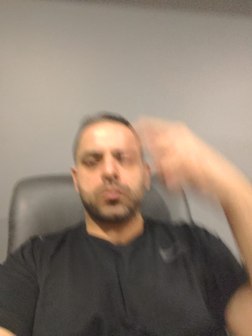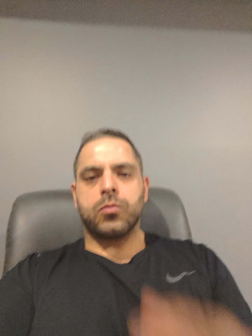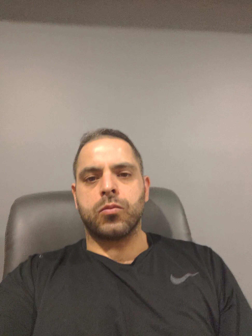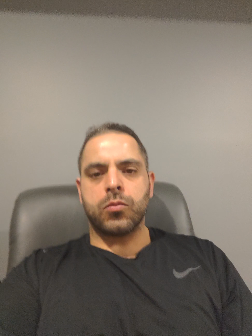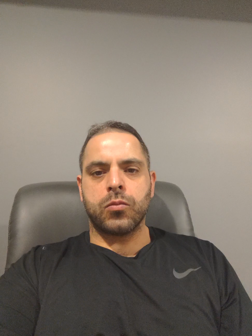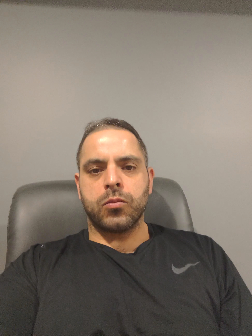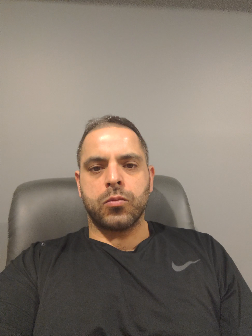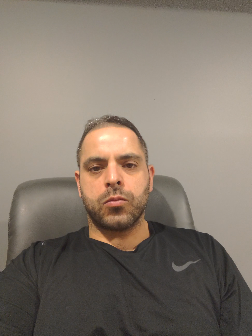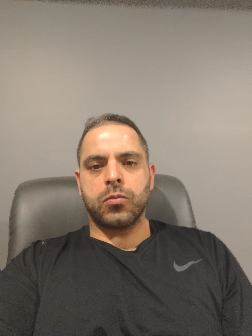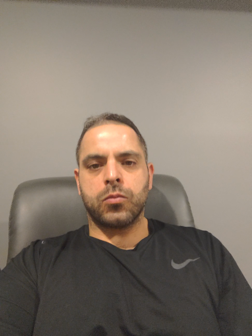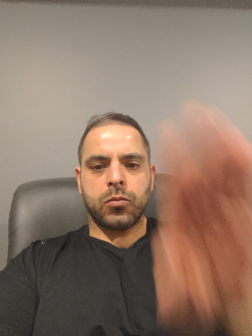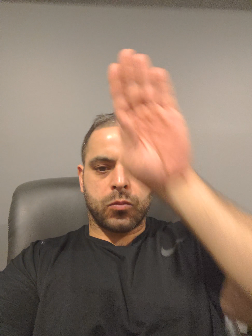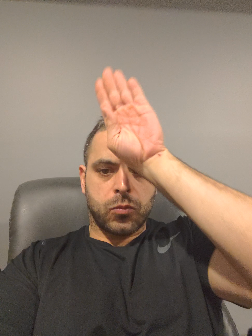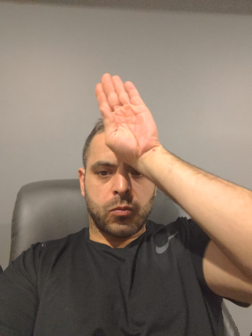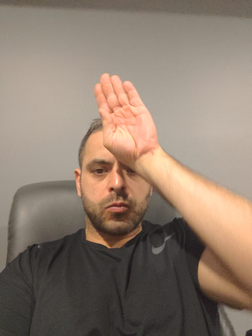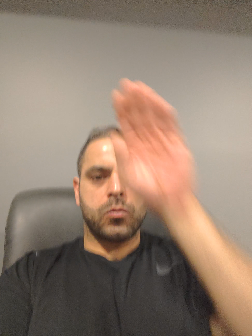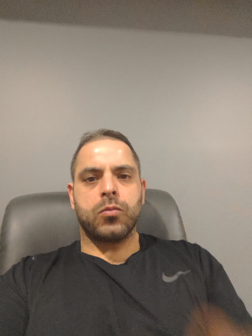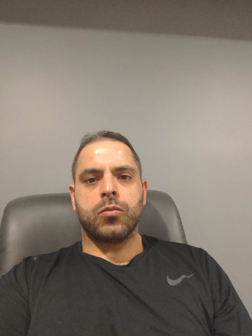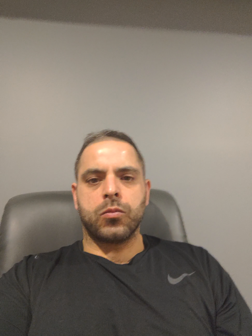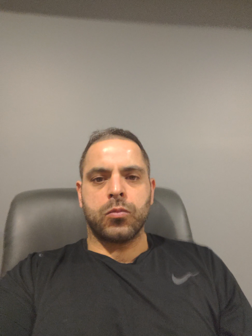fireman